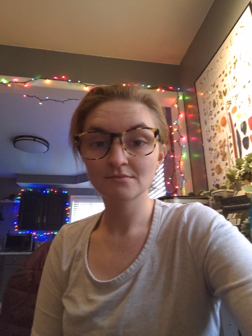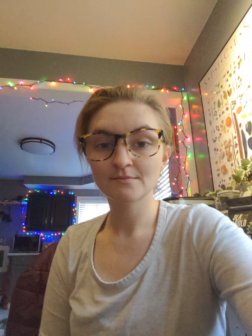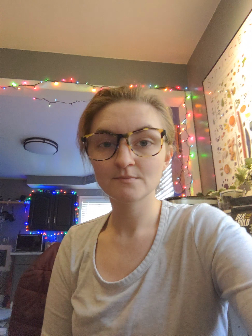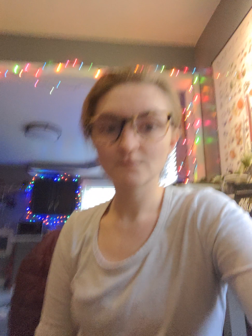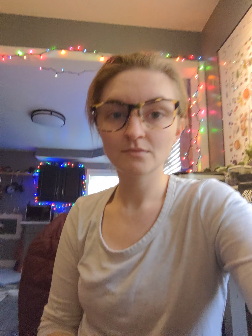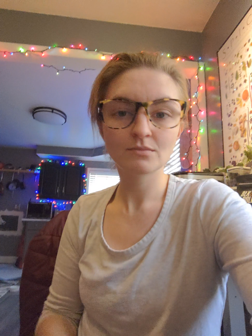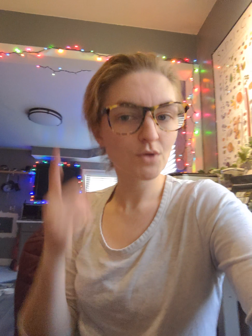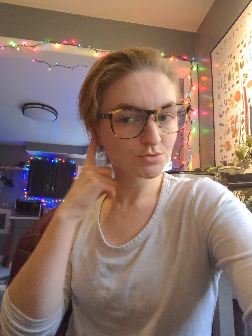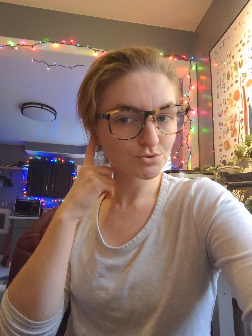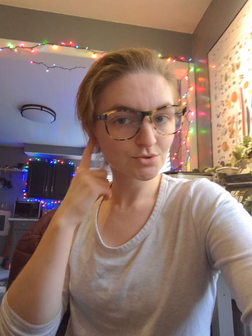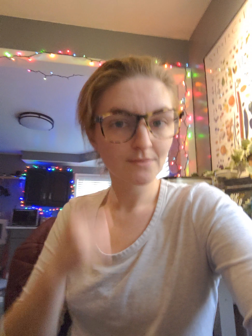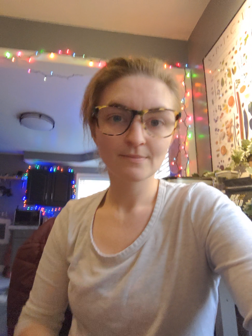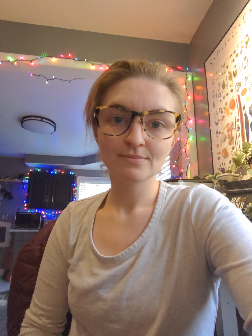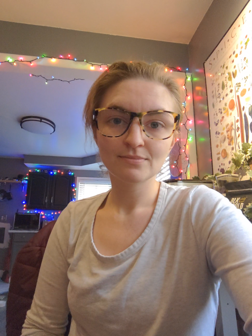hear